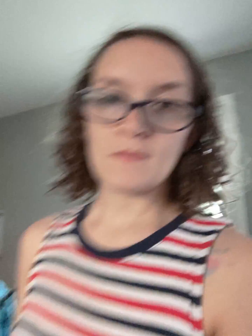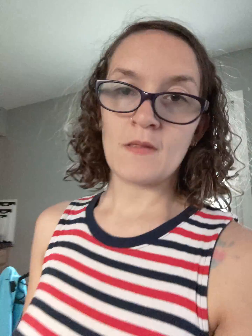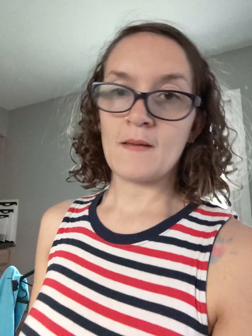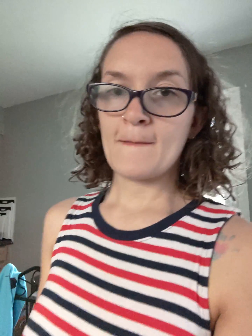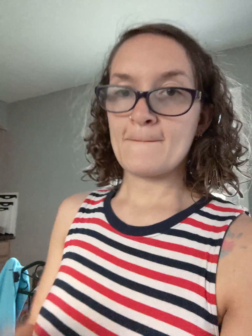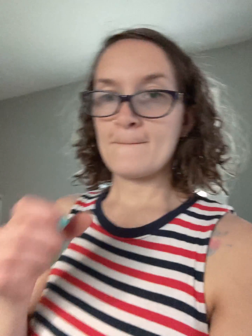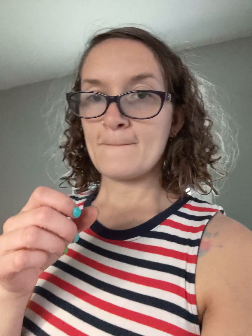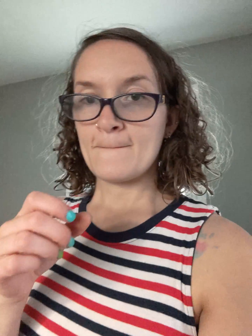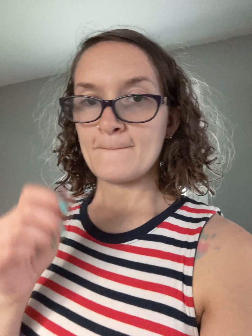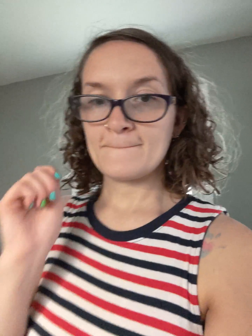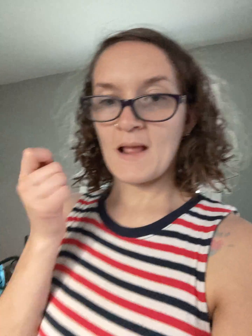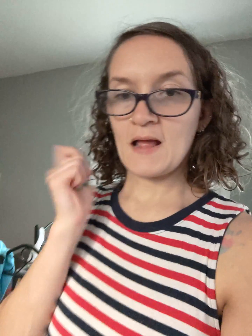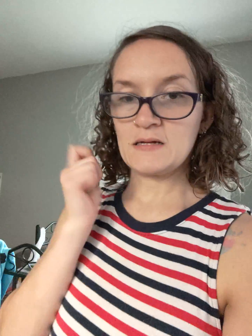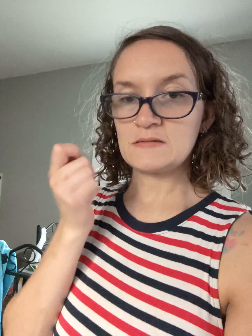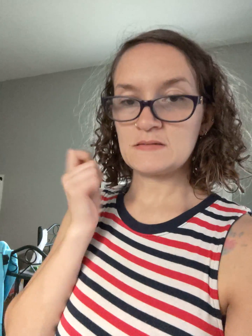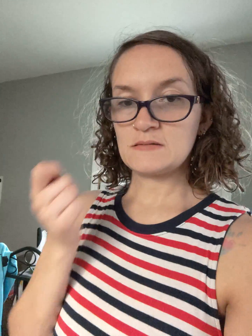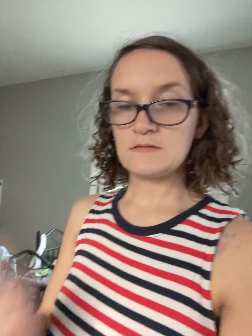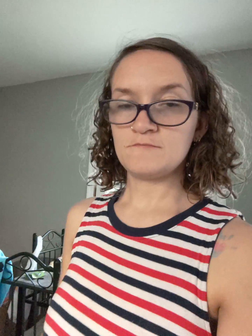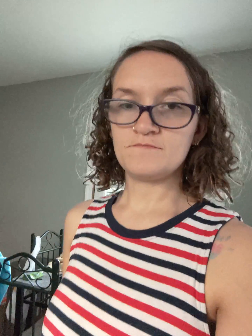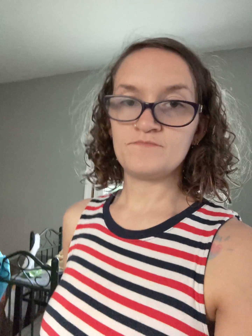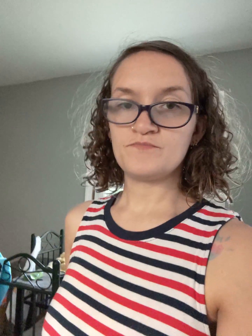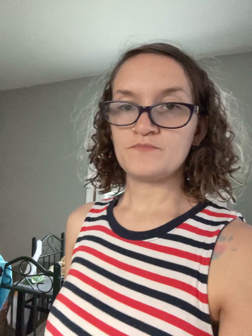bat